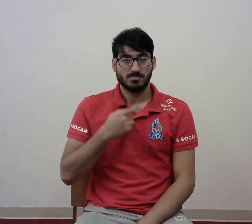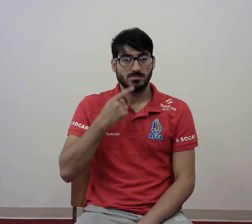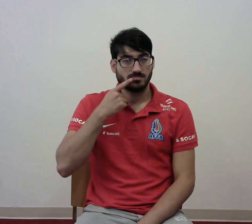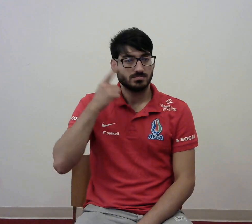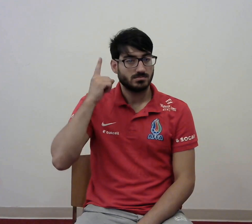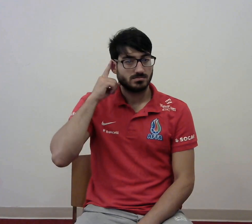eşitmə məhdüdiyyətli